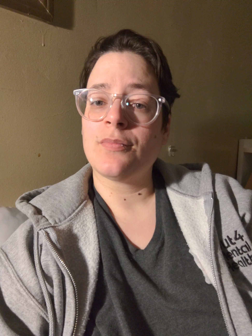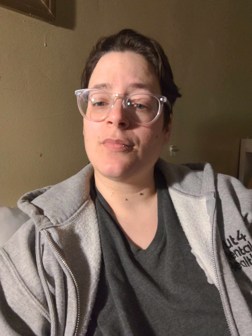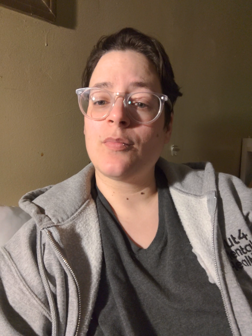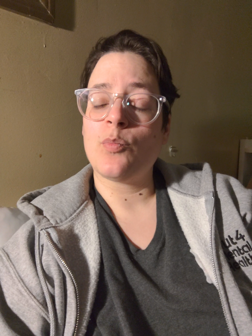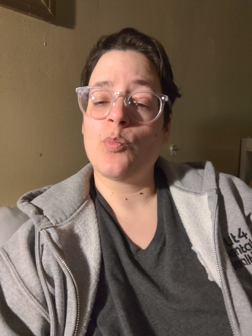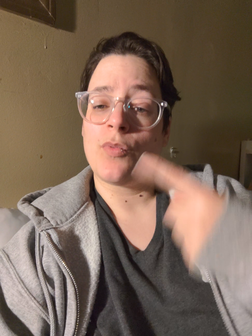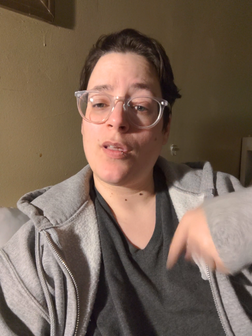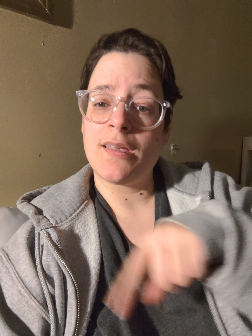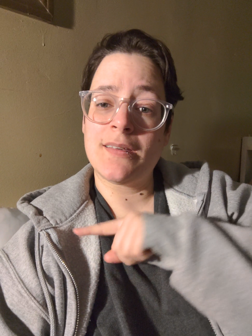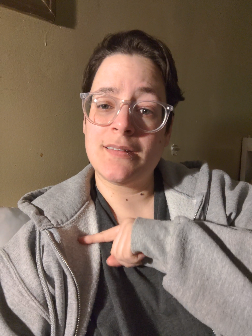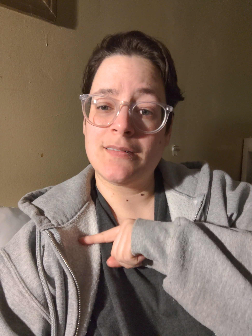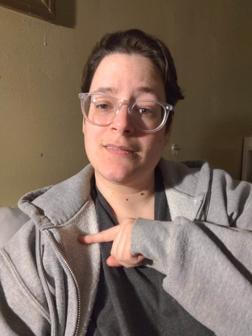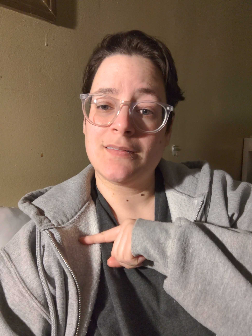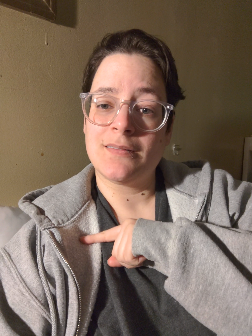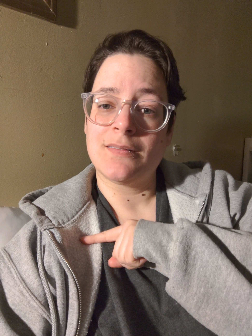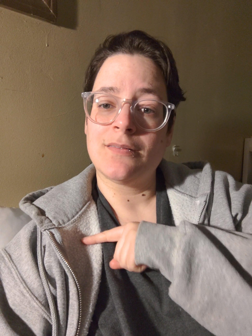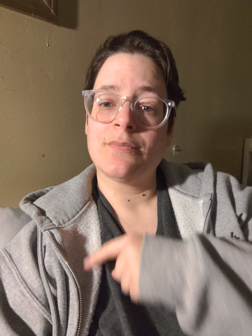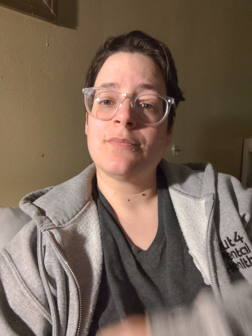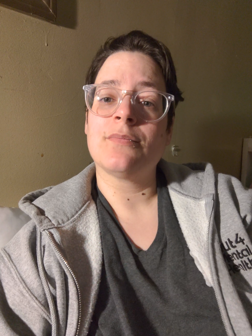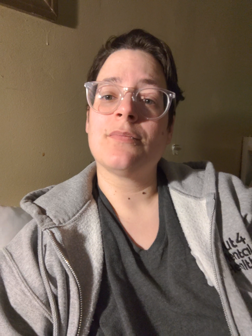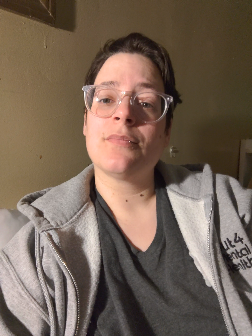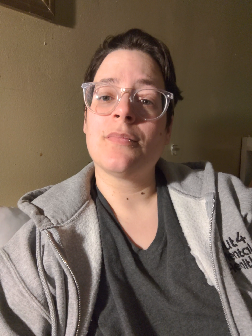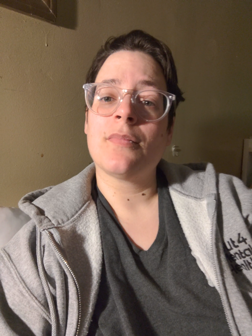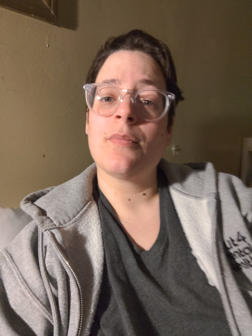we